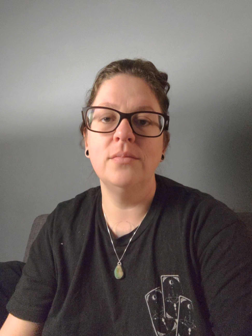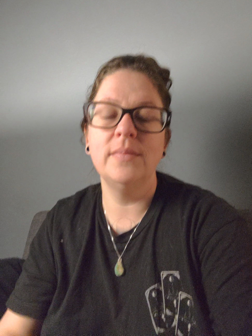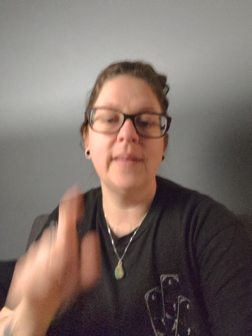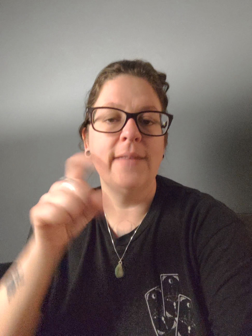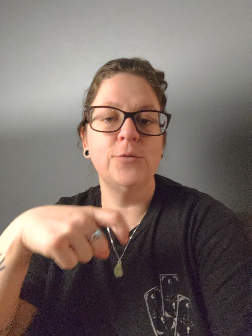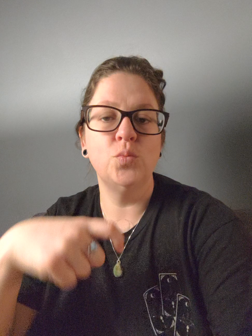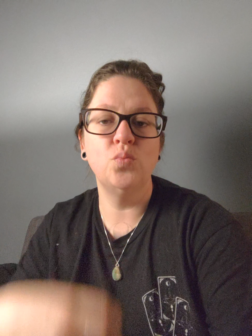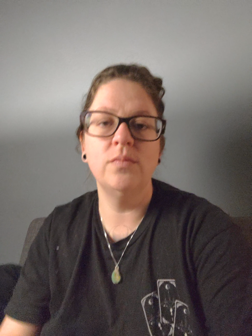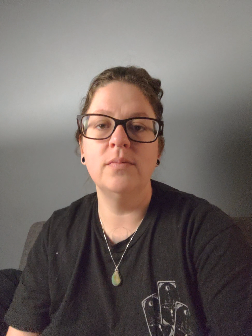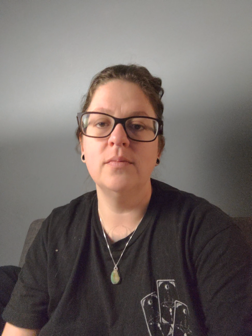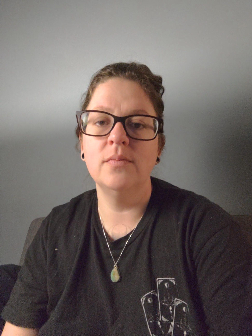have to